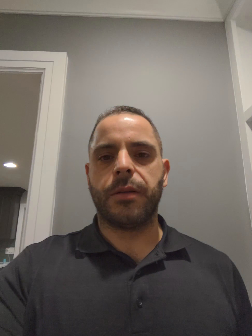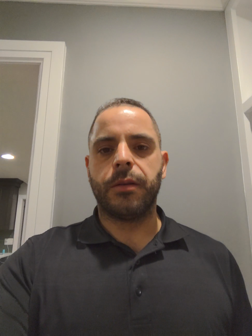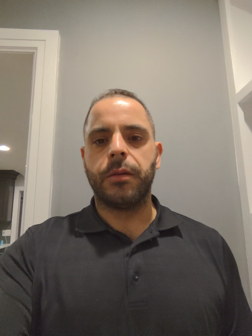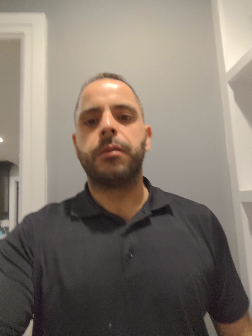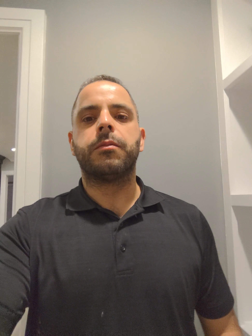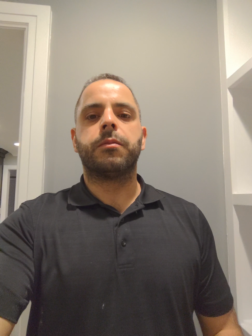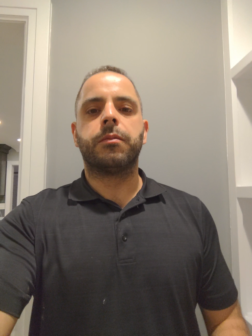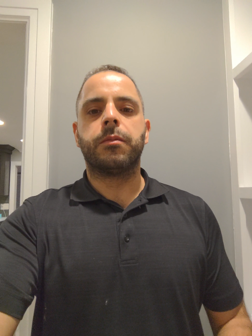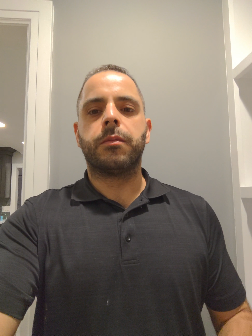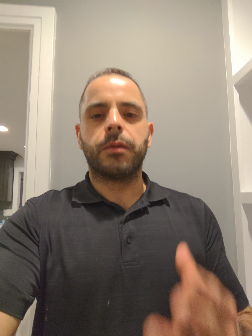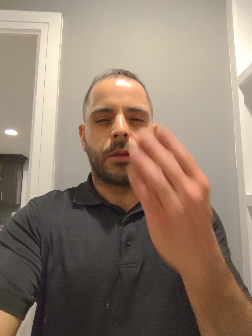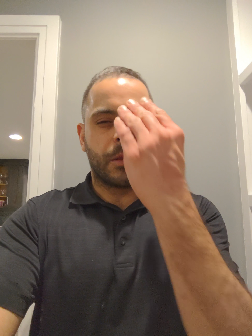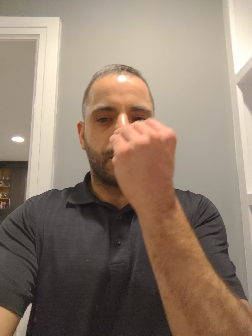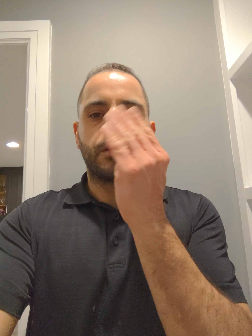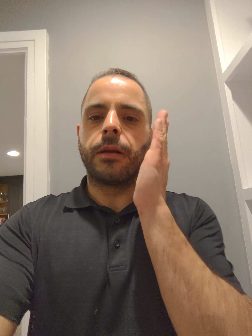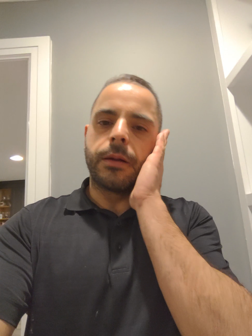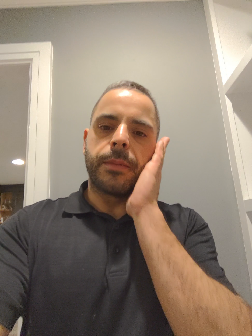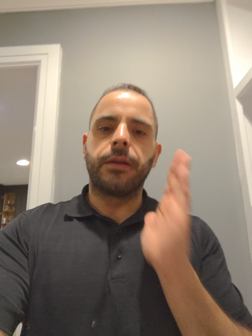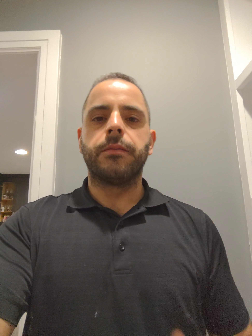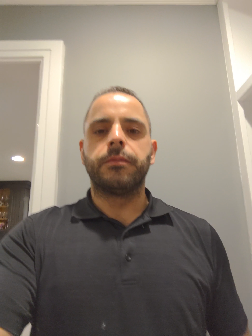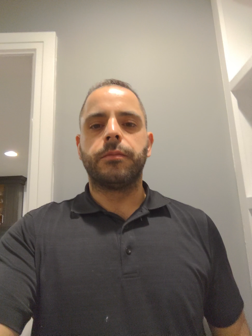nap